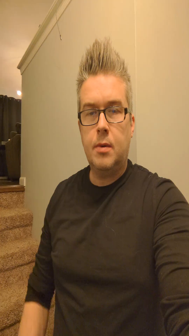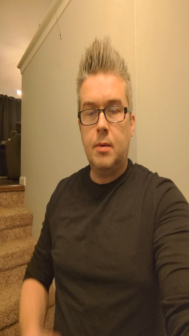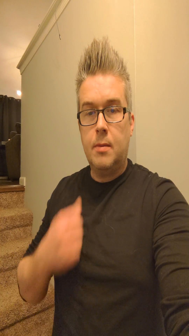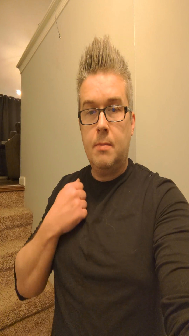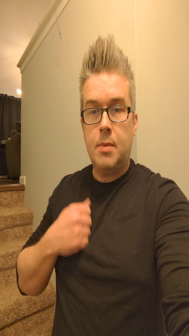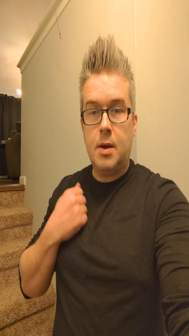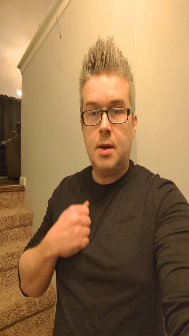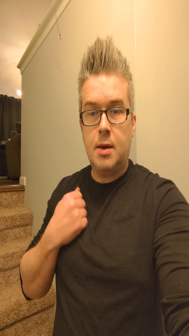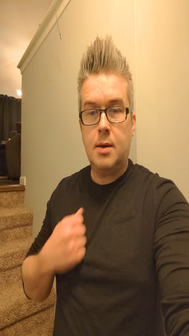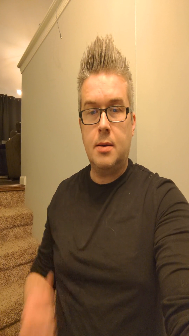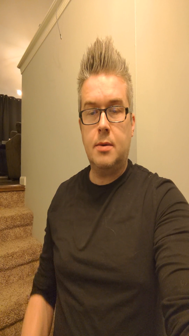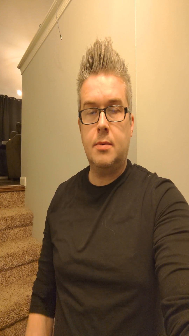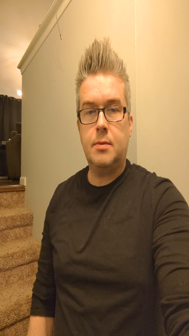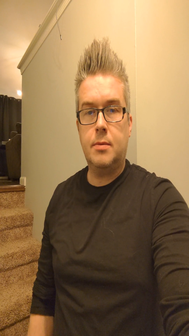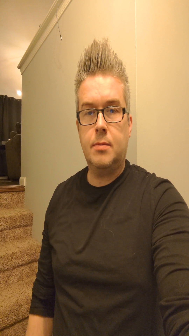bath